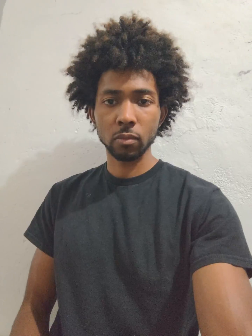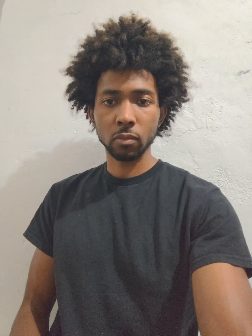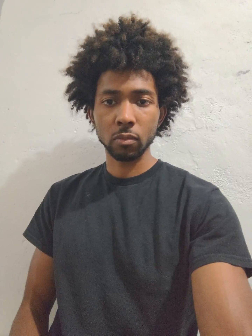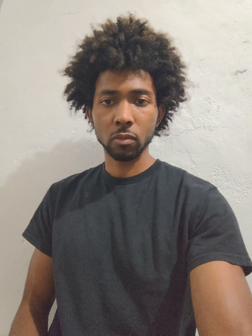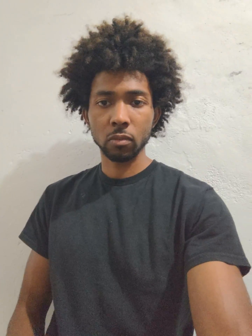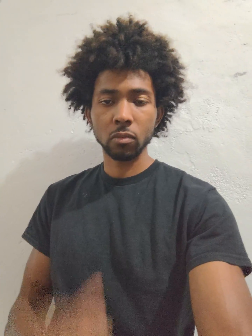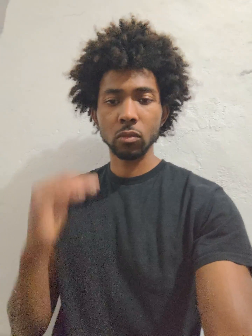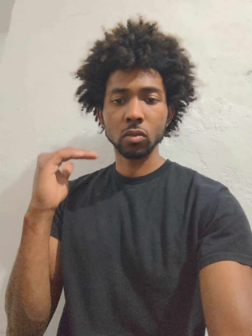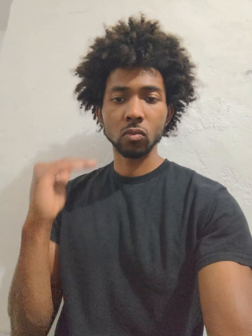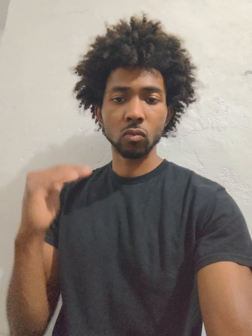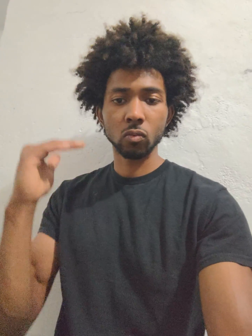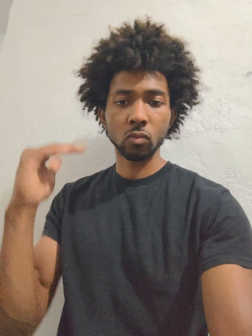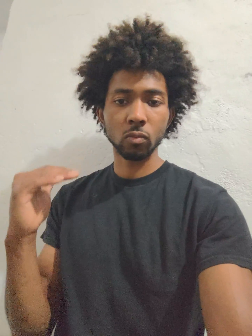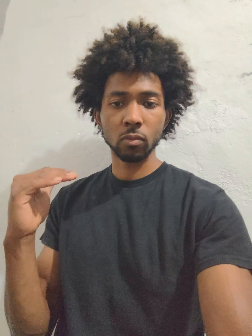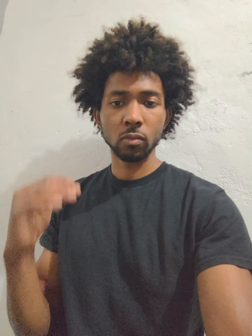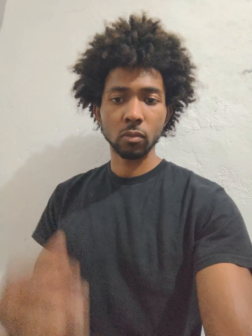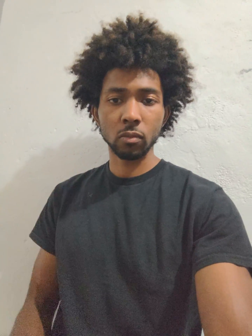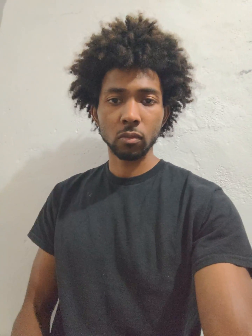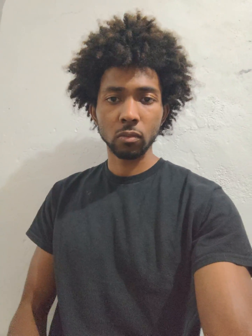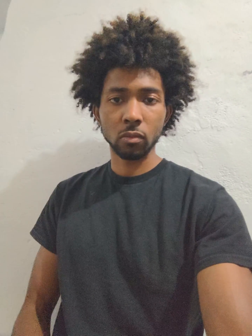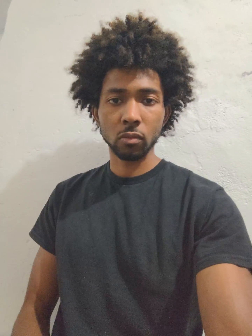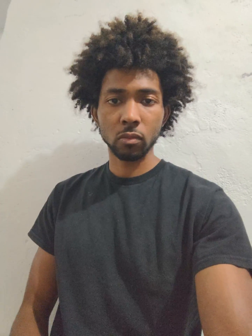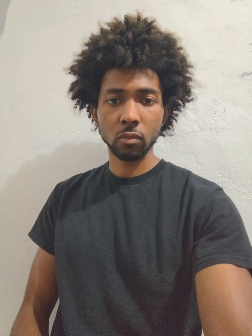short